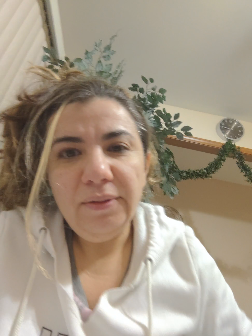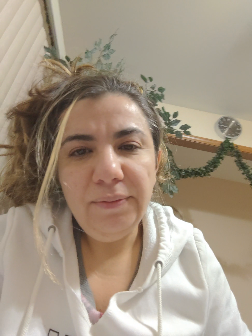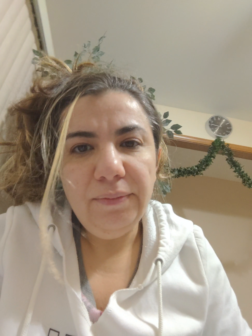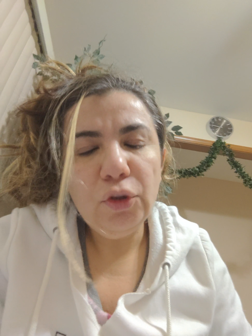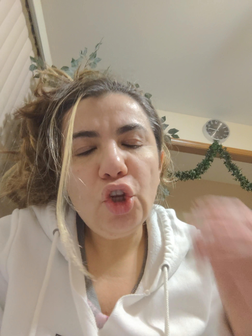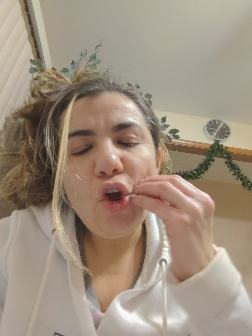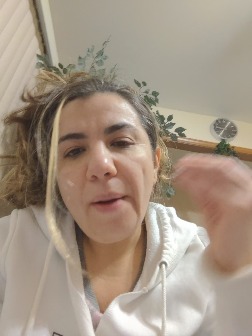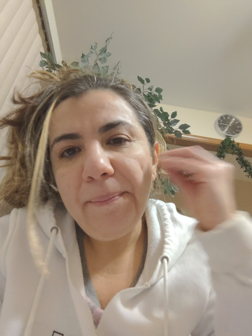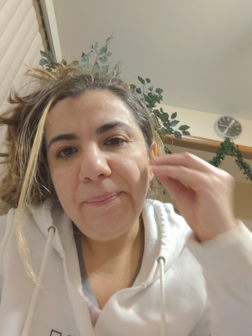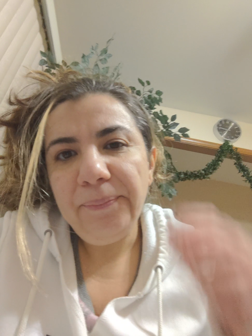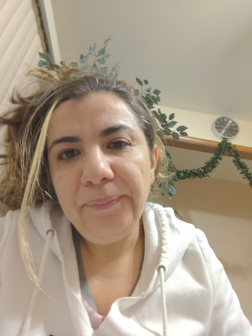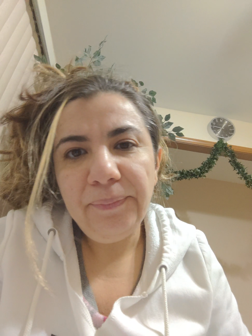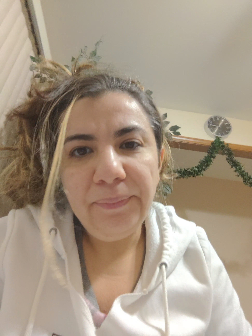home